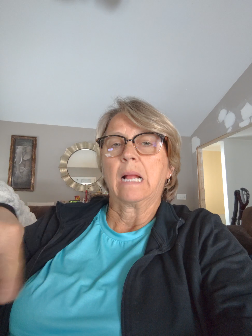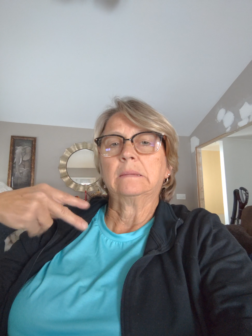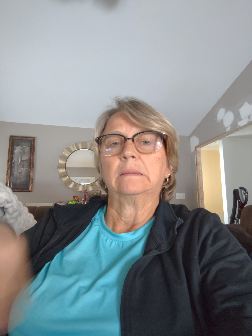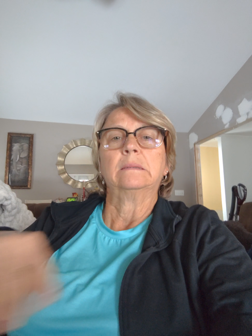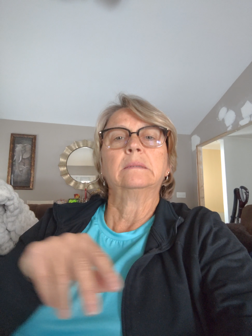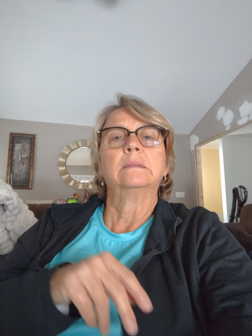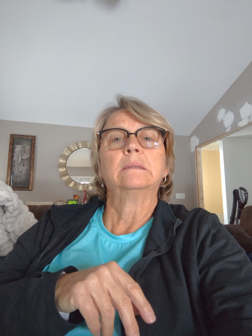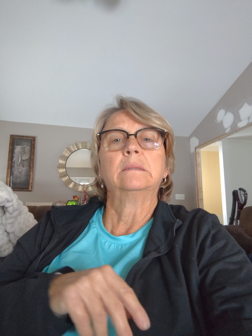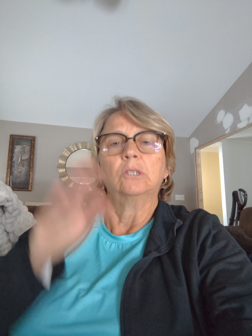dance